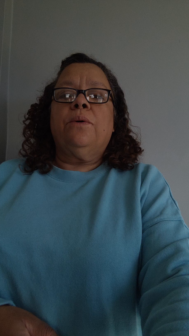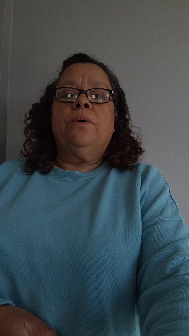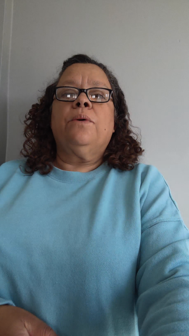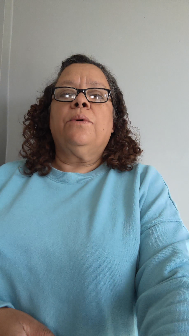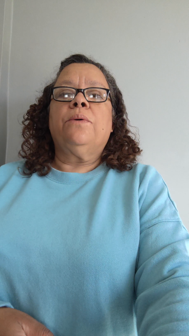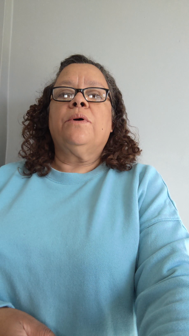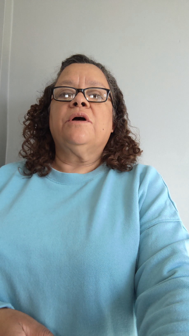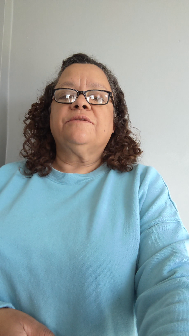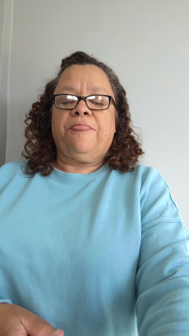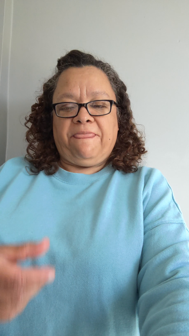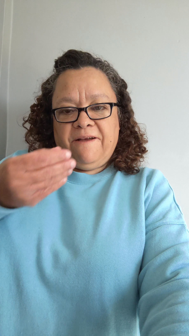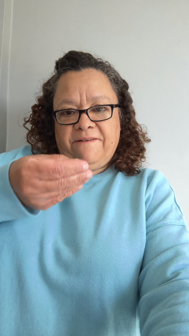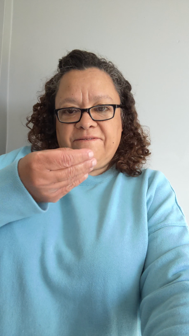feed